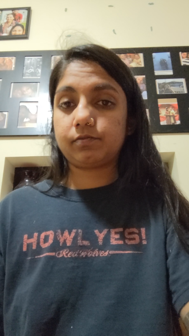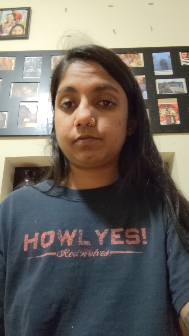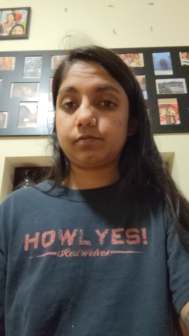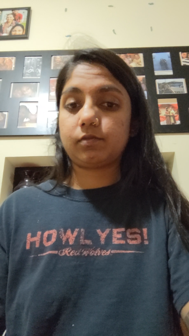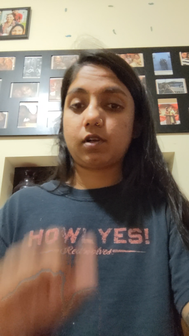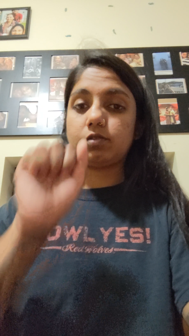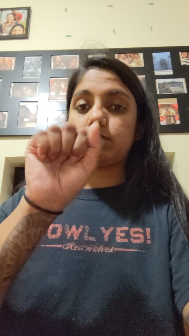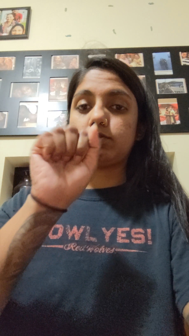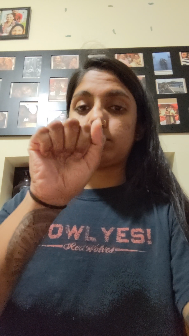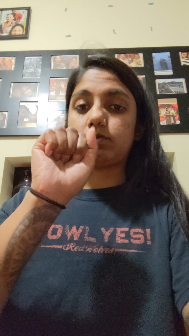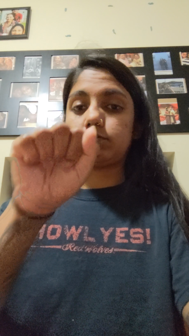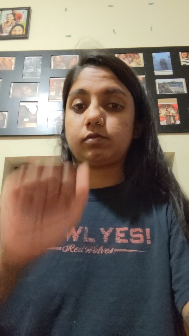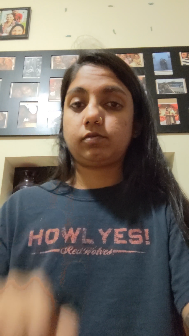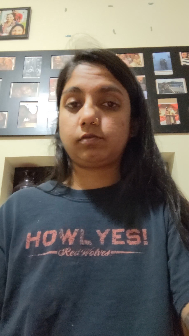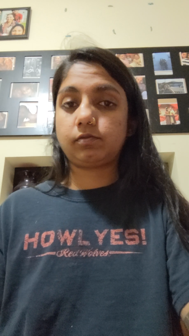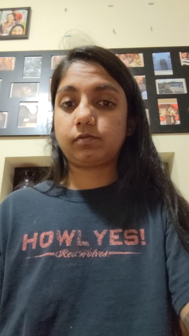knock